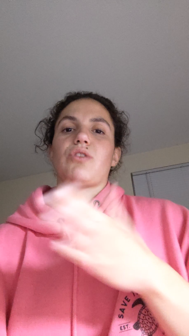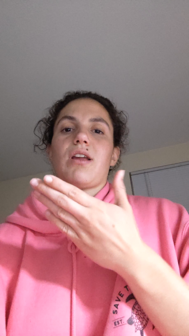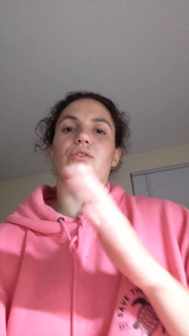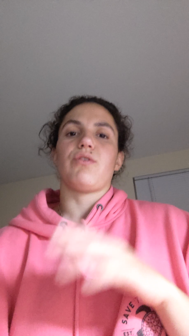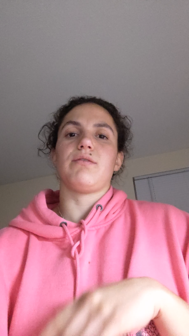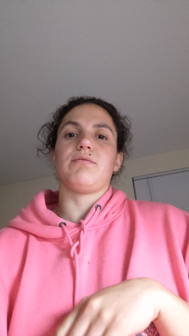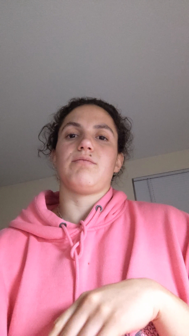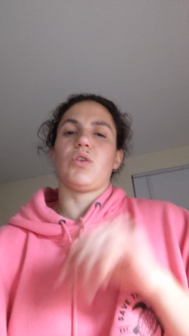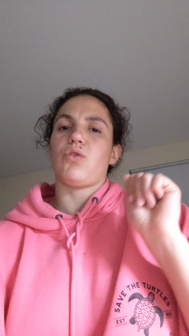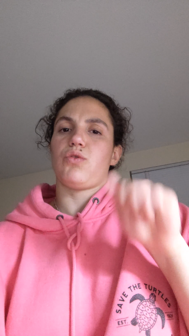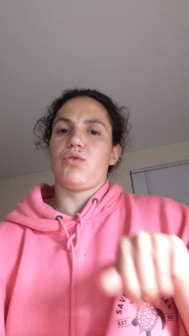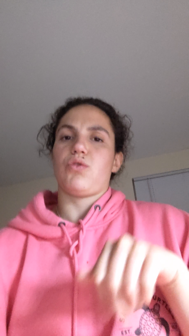could